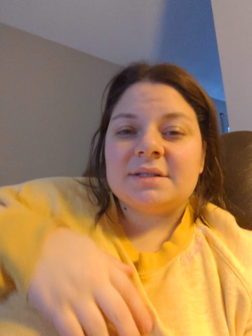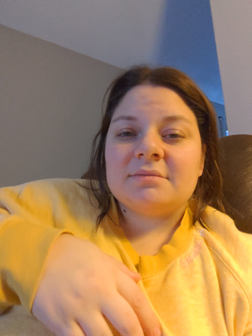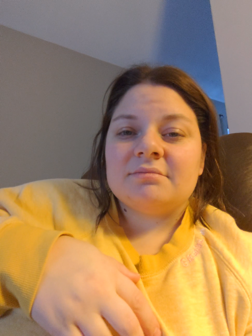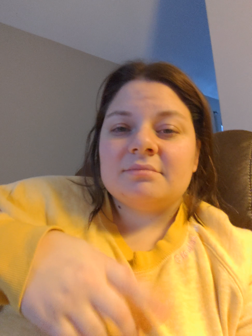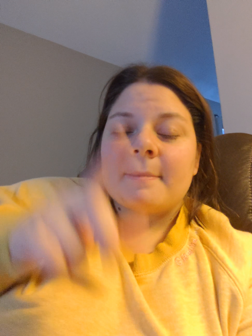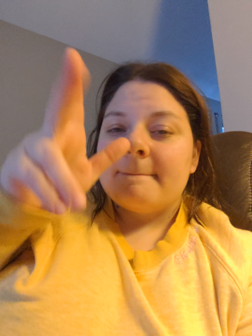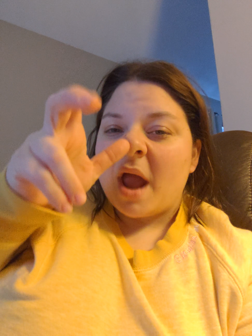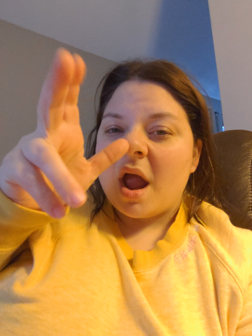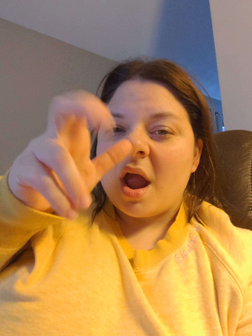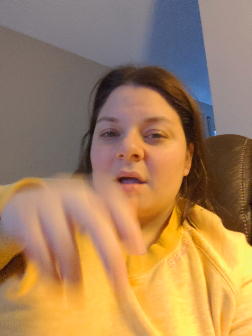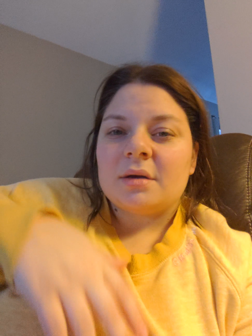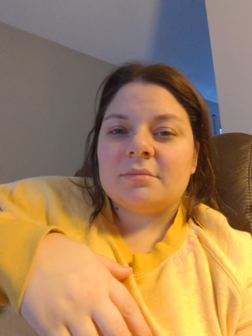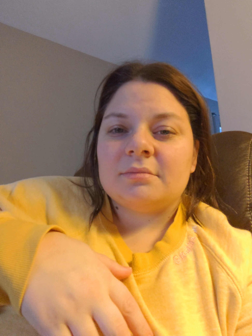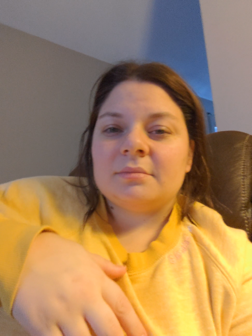bug